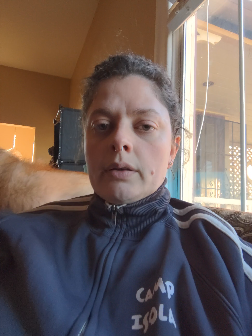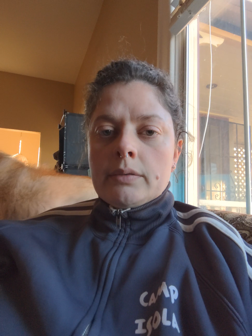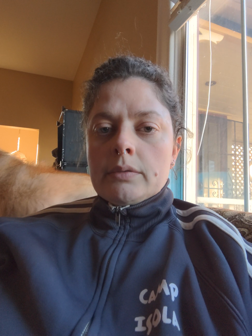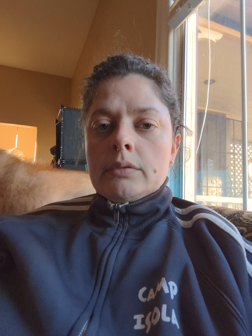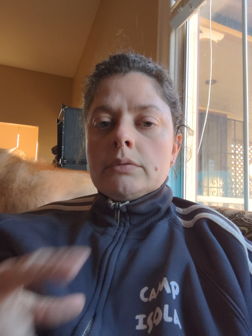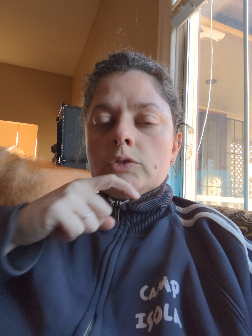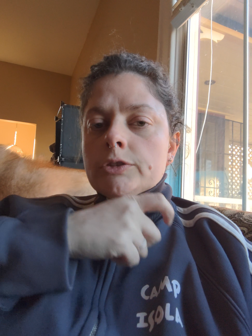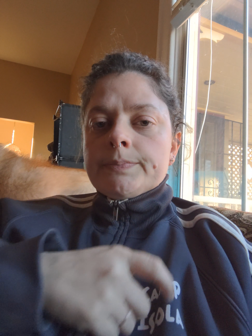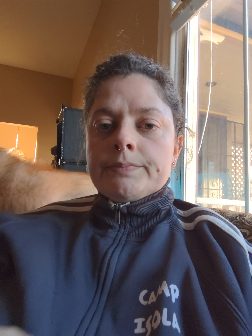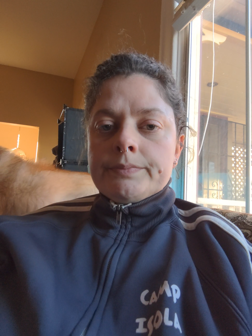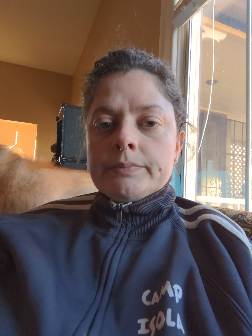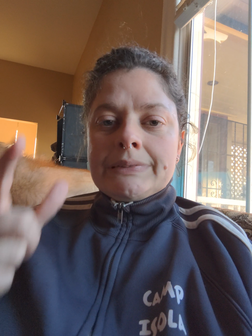cereal